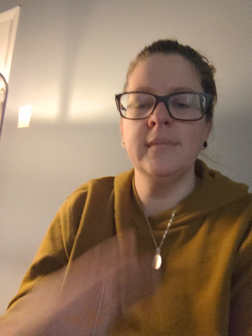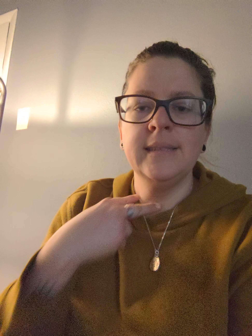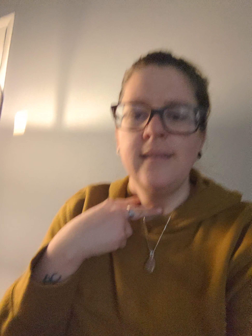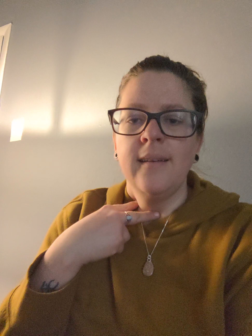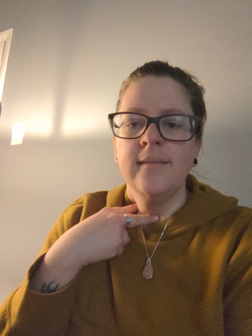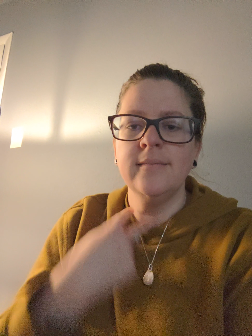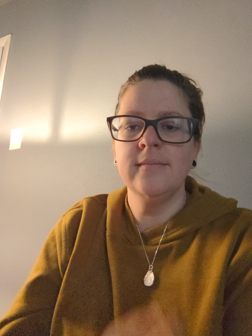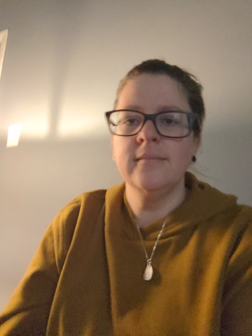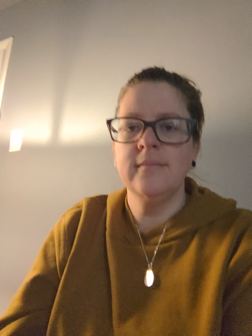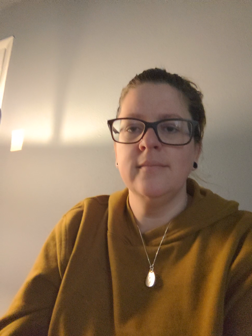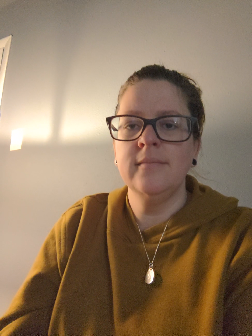stuck